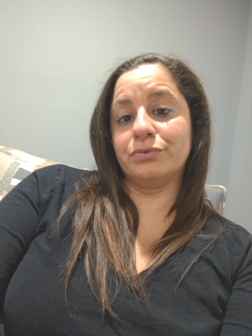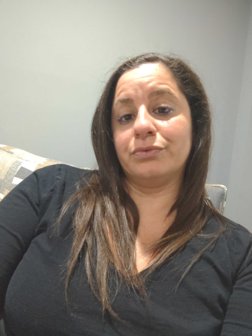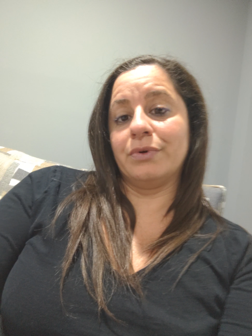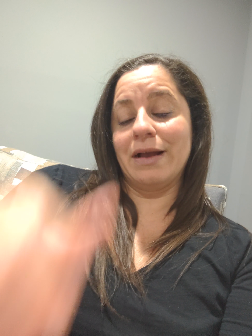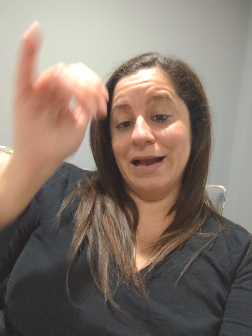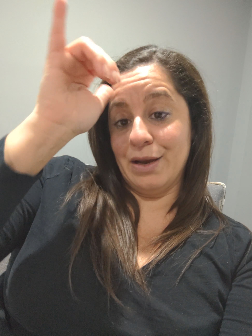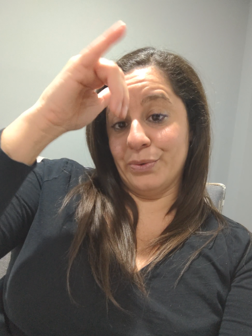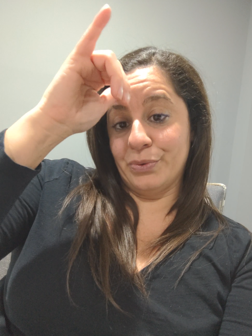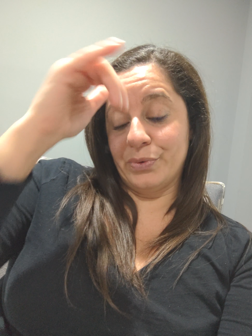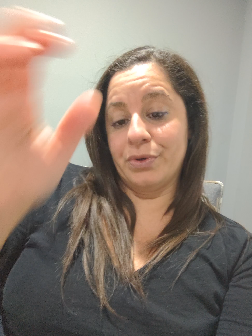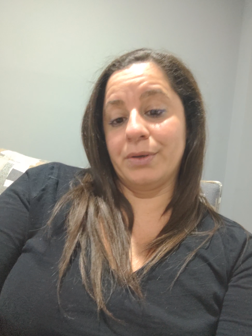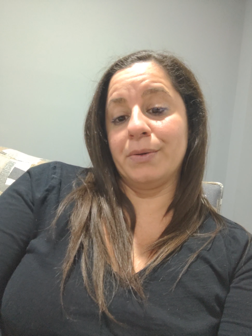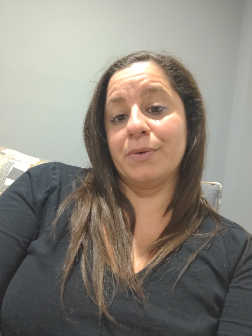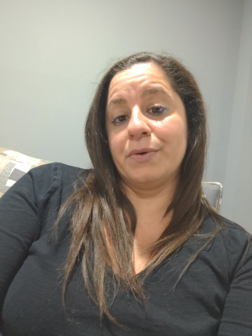cow